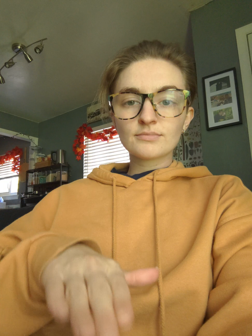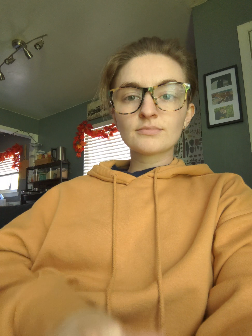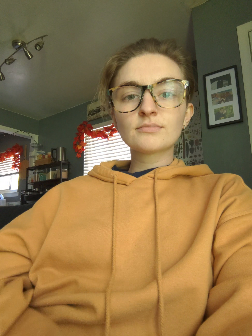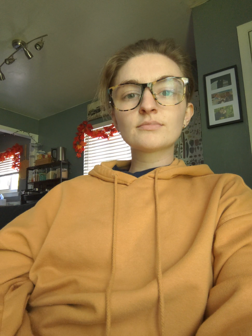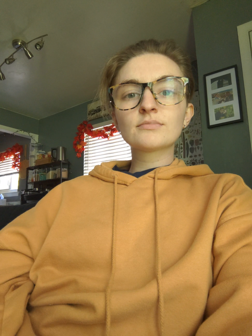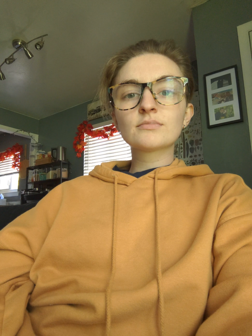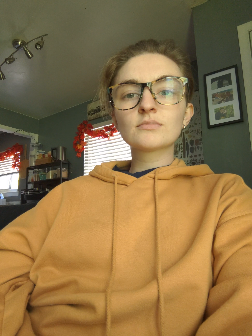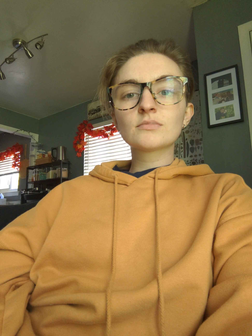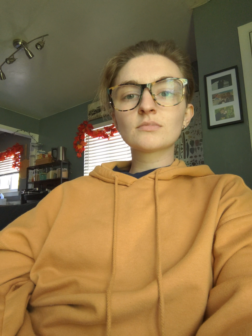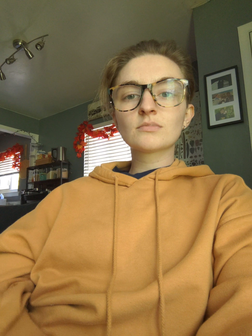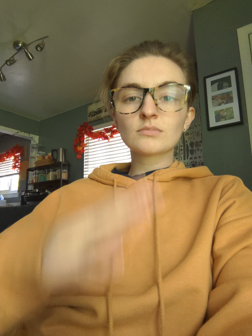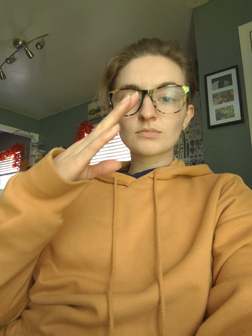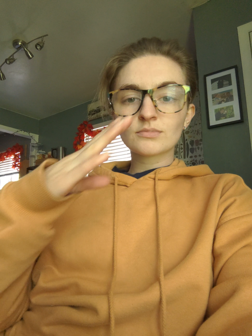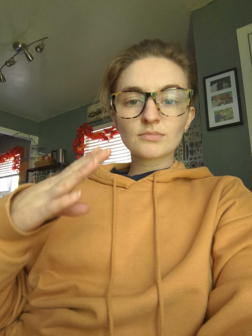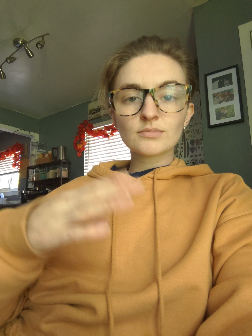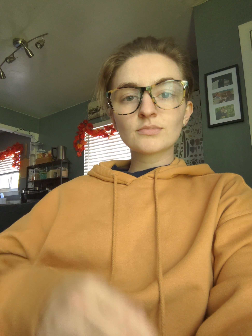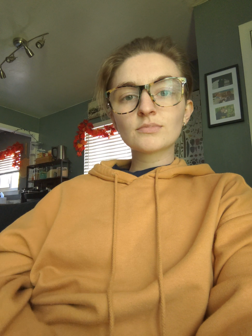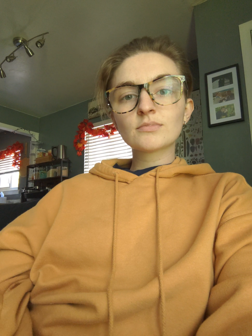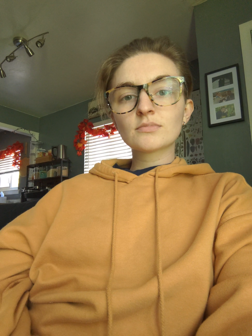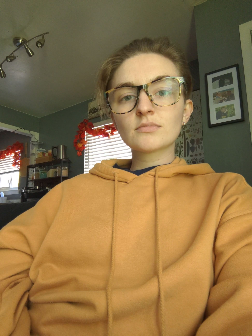roof